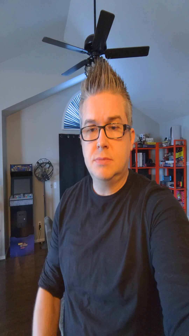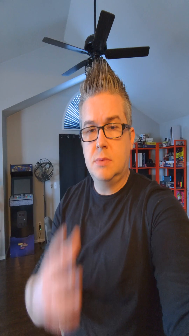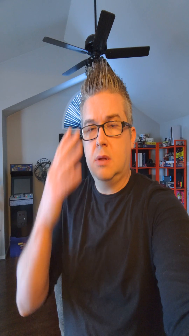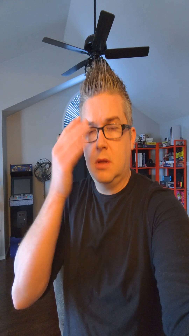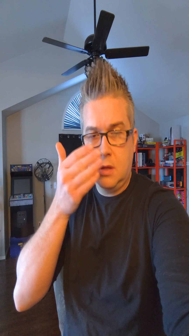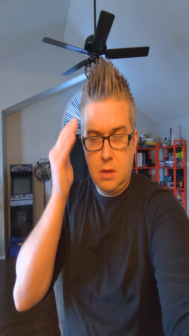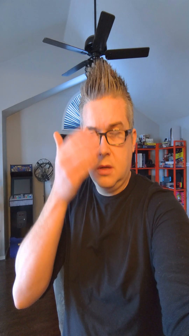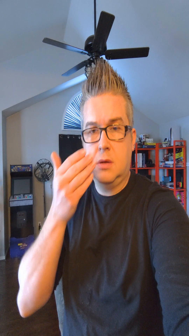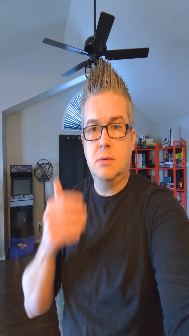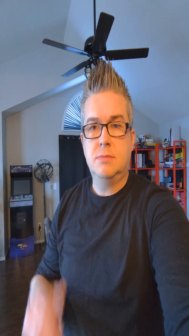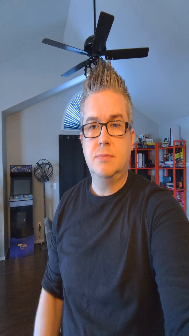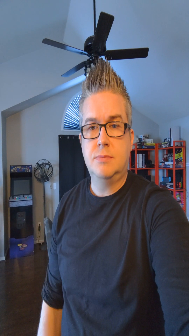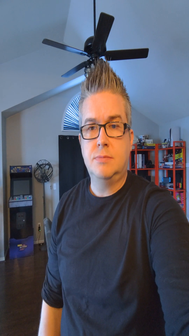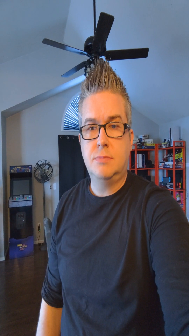sleepy